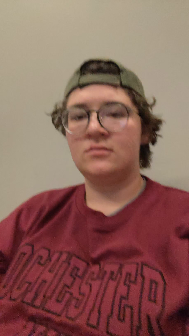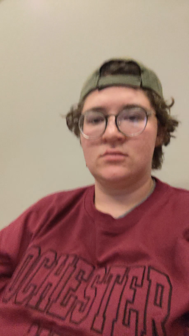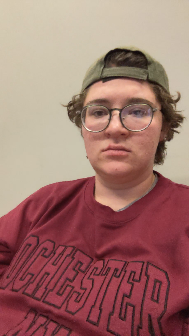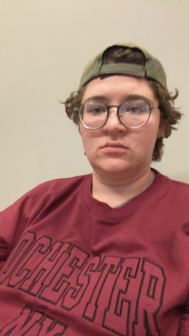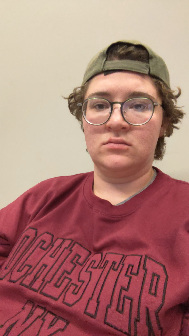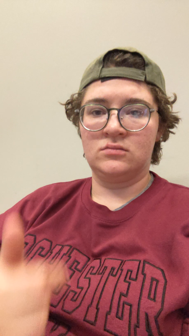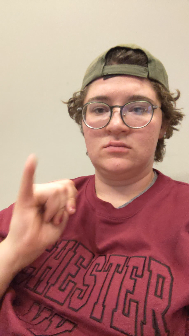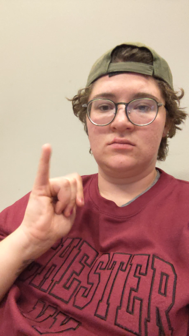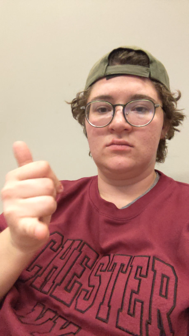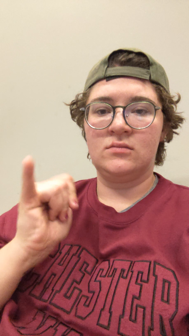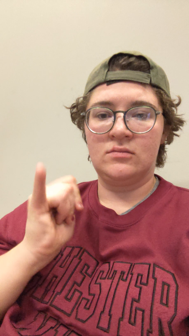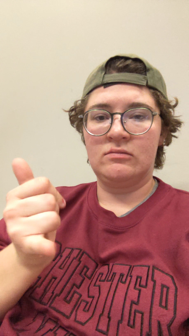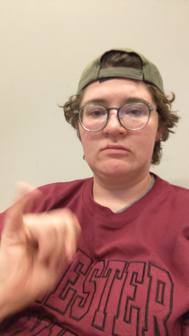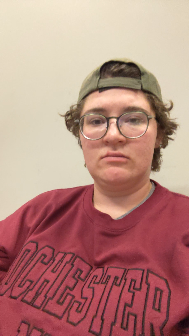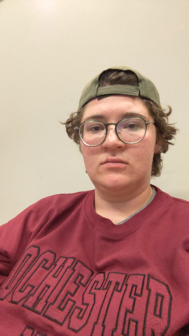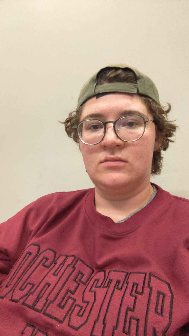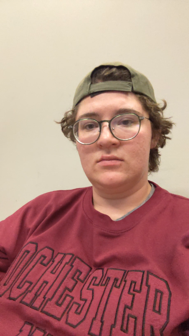rocking chair